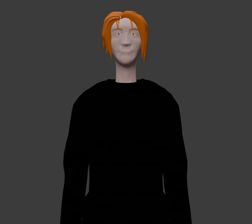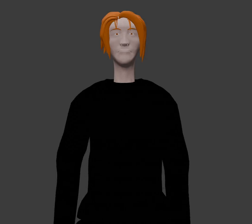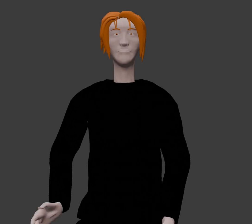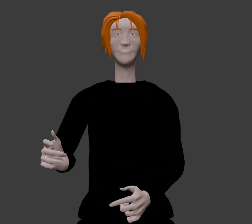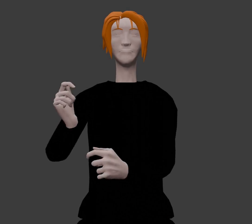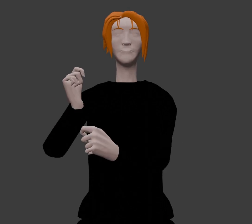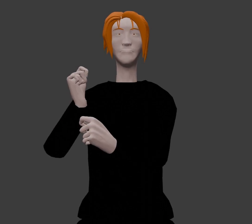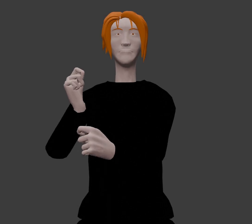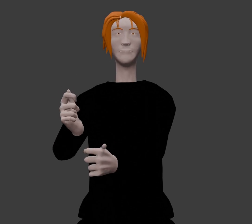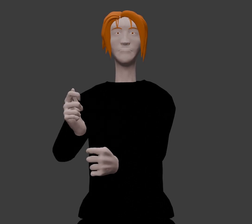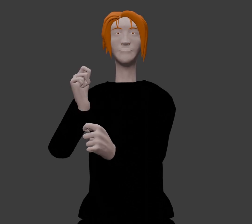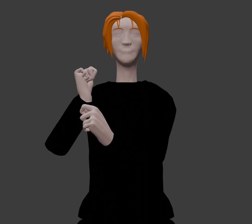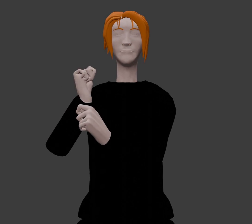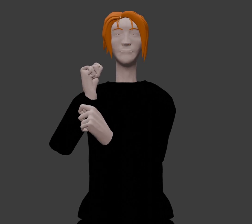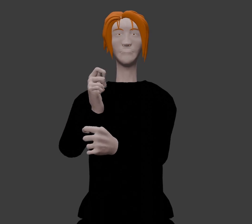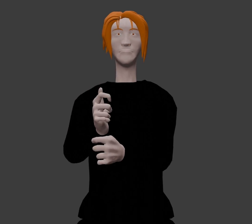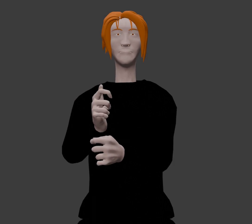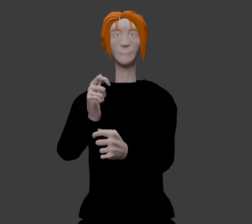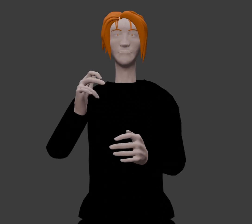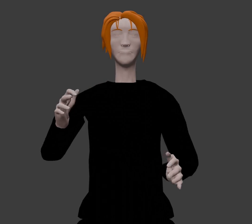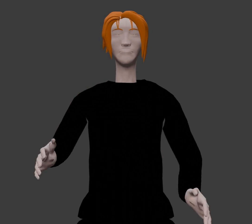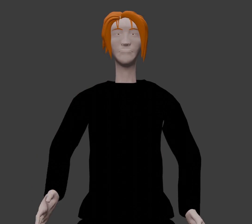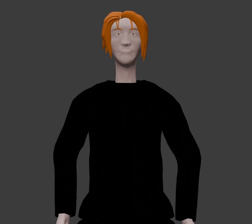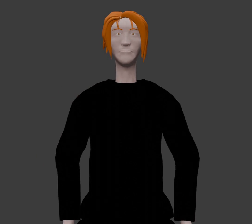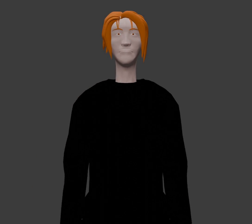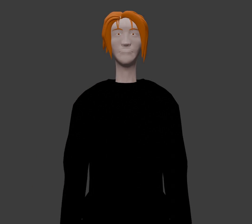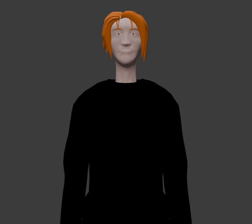Bahamas